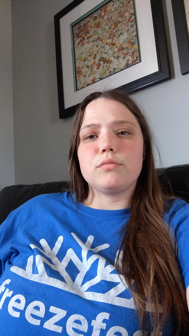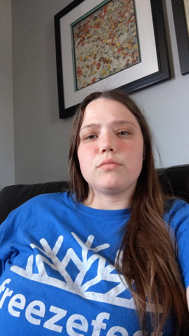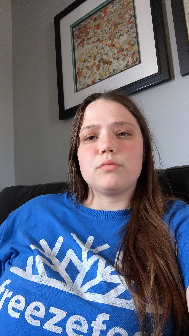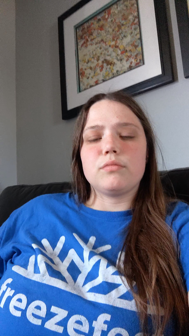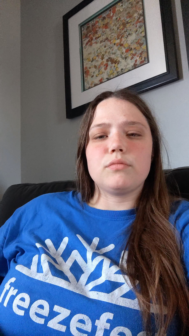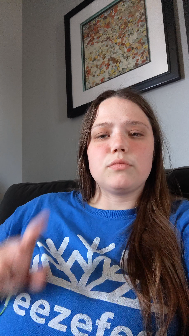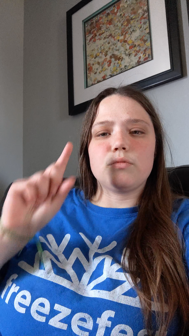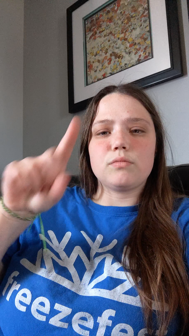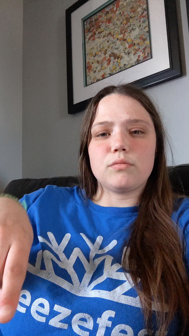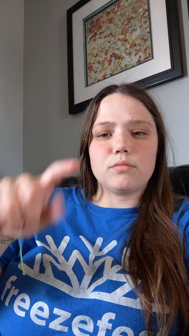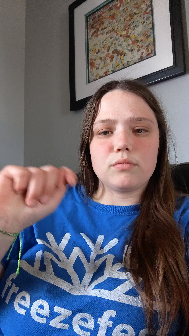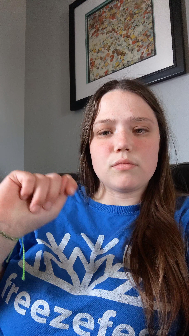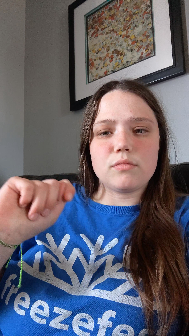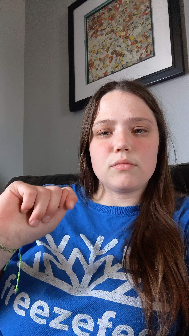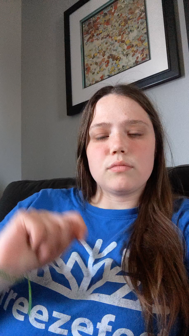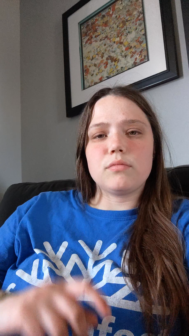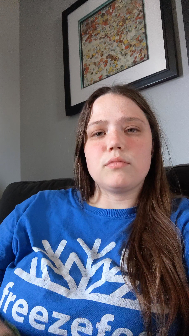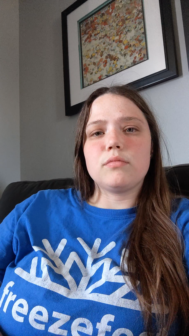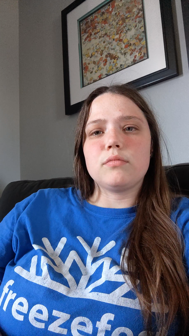go potty